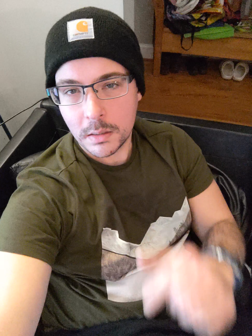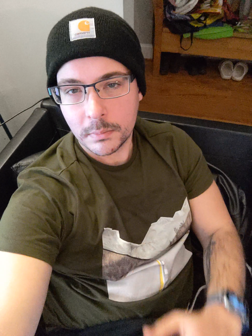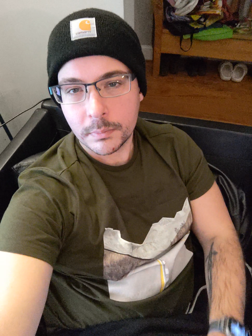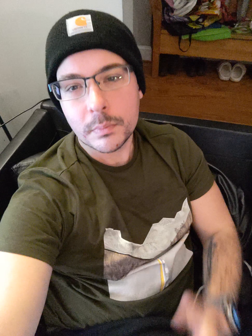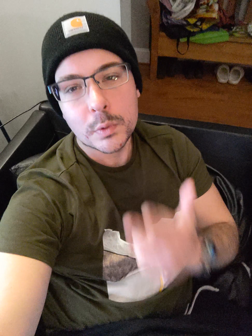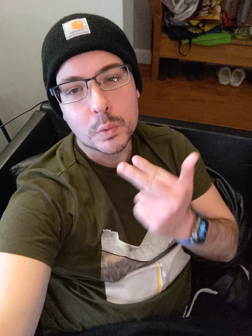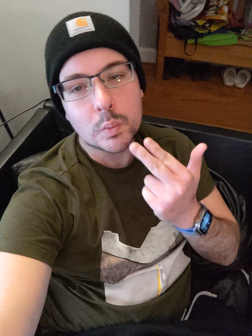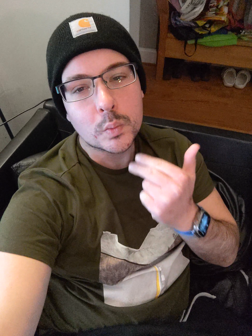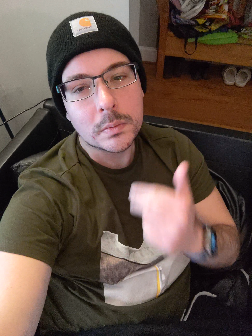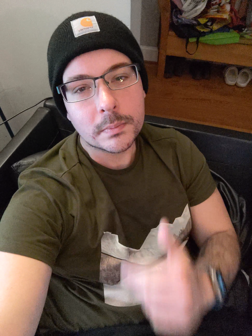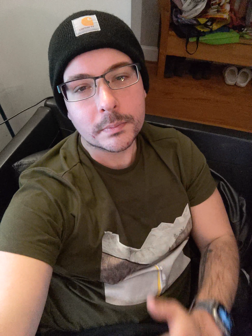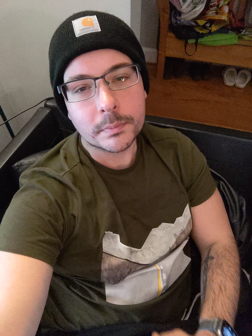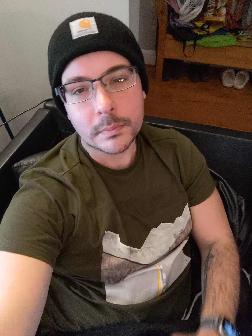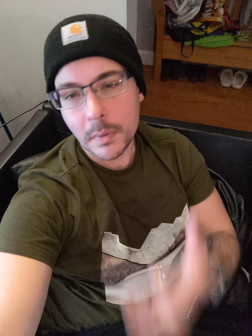cute